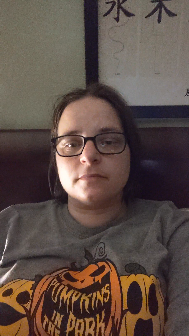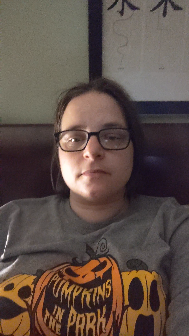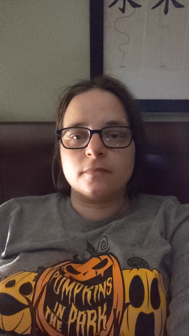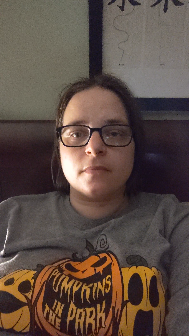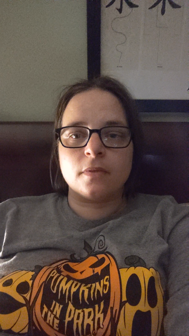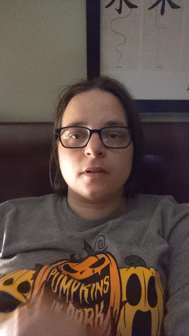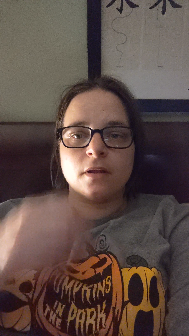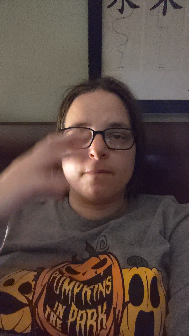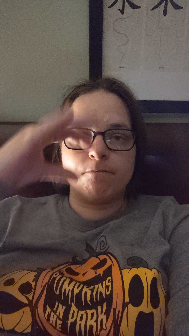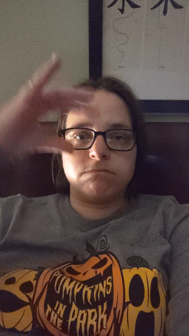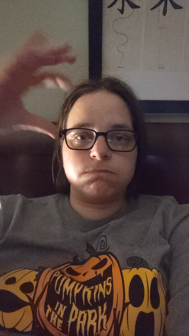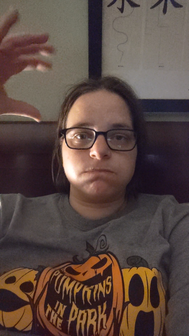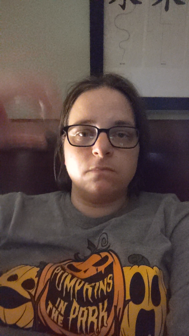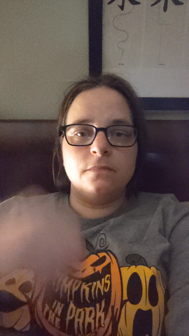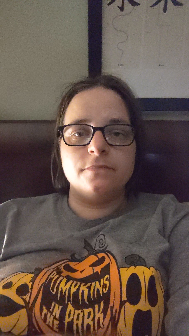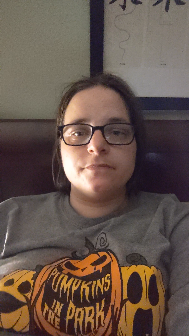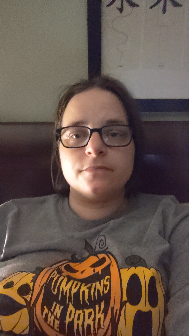bubbles